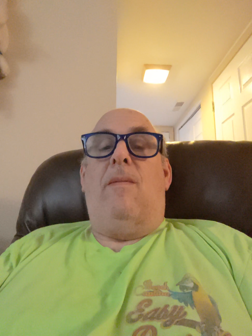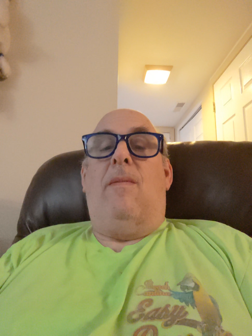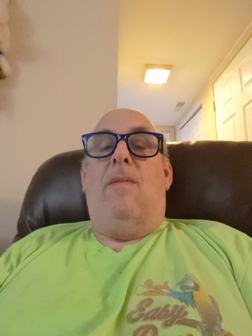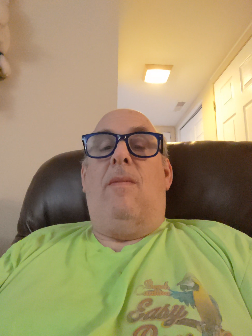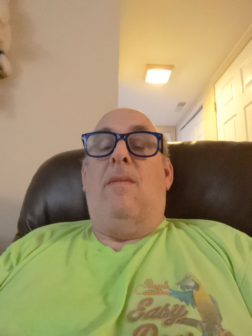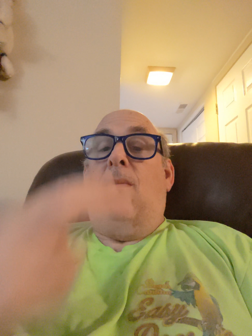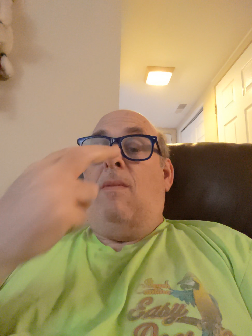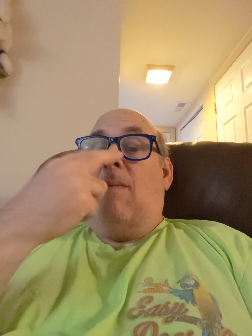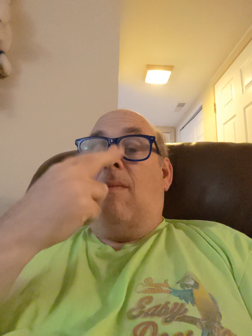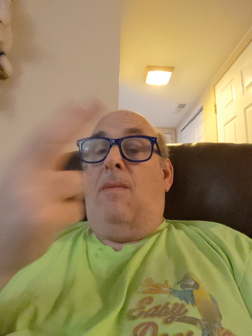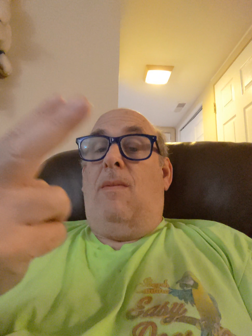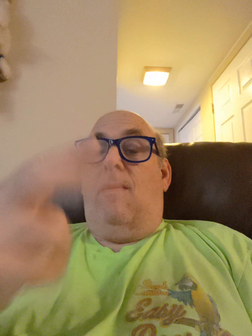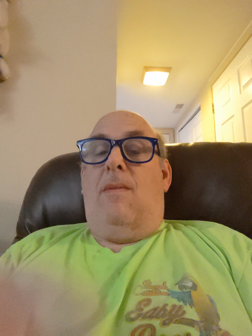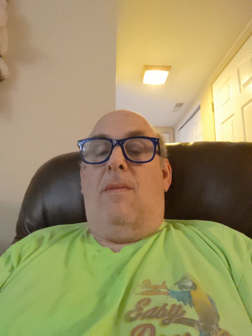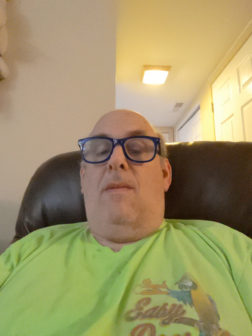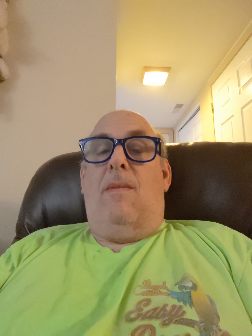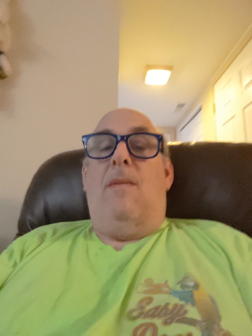see